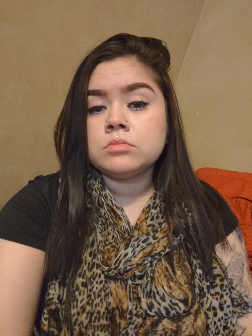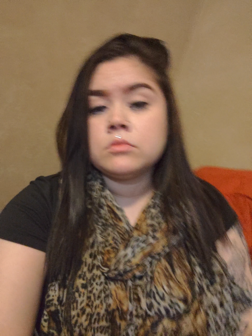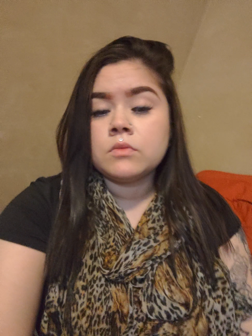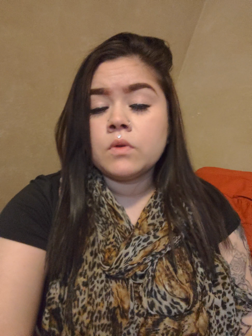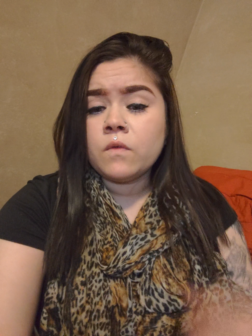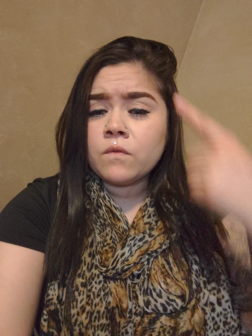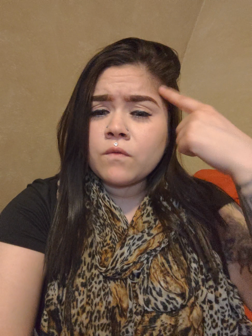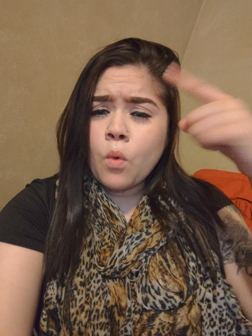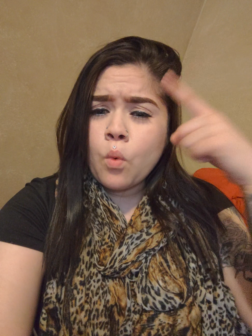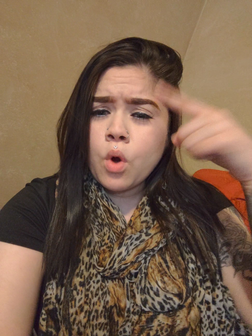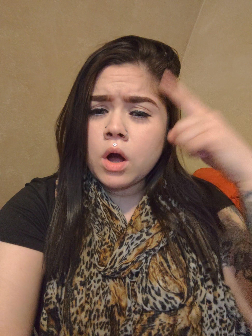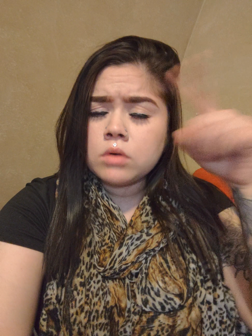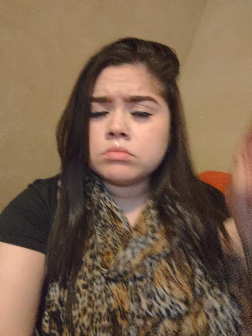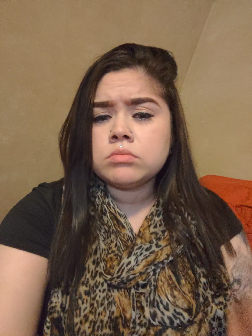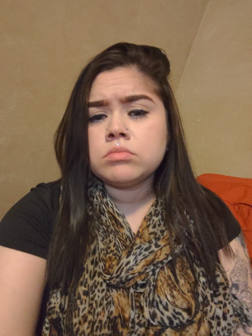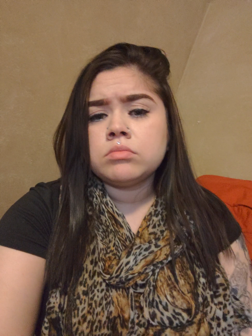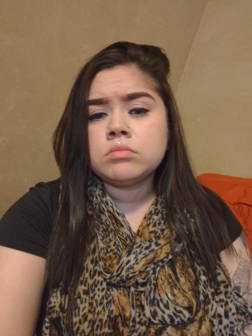for